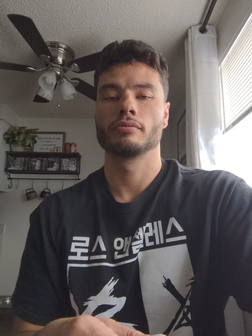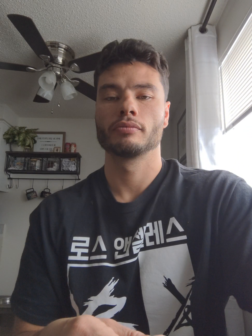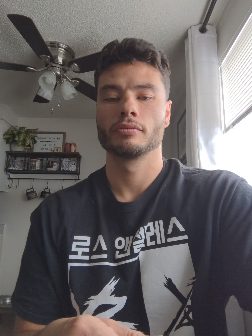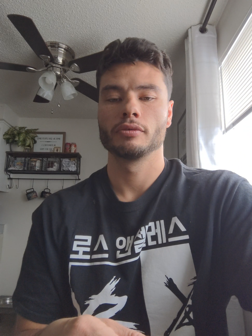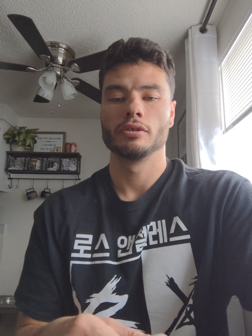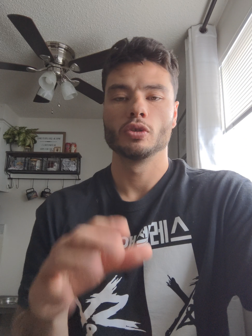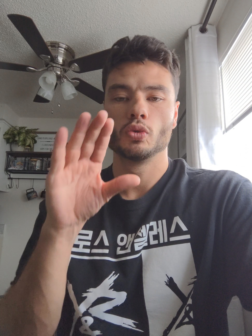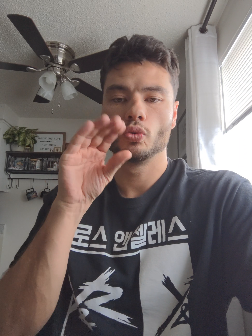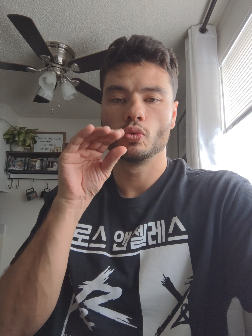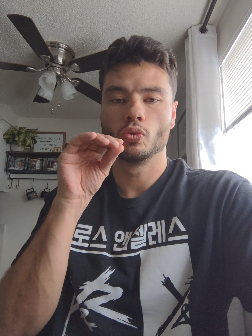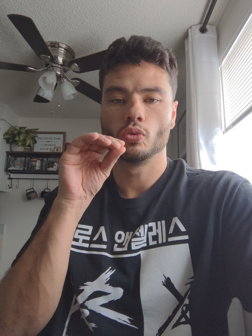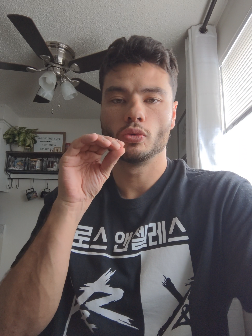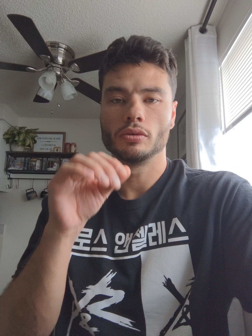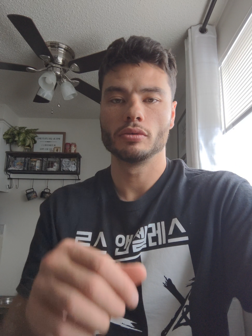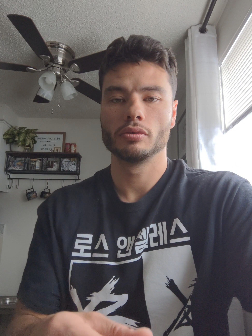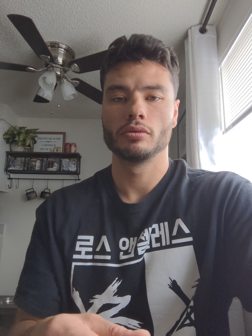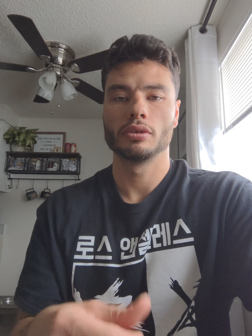goose